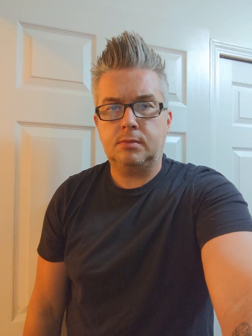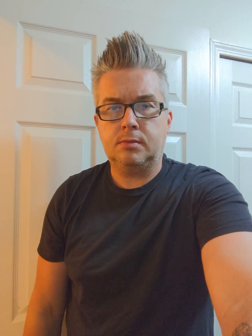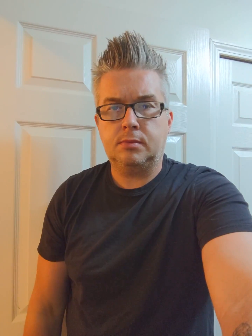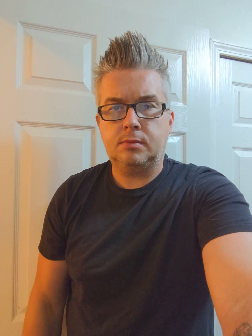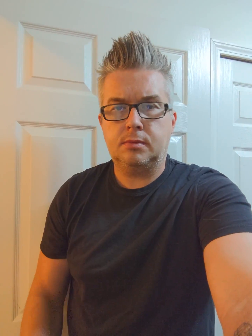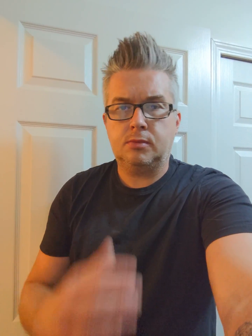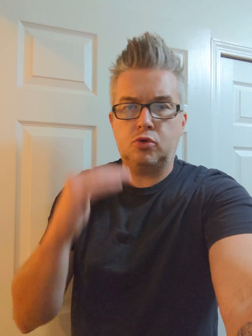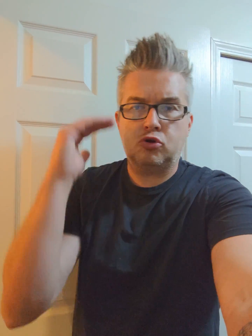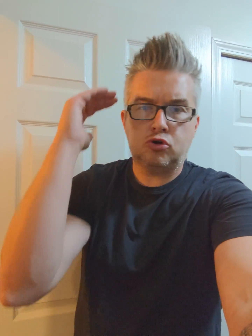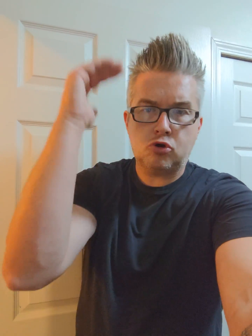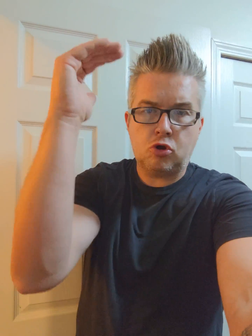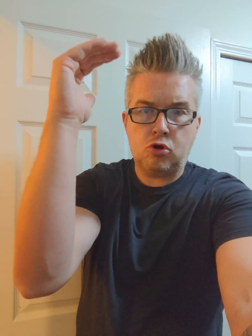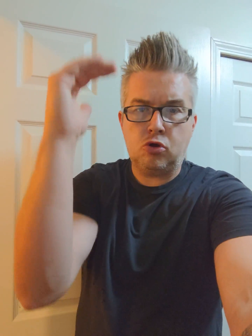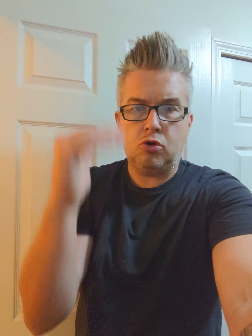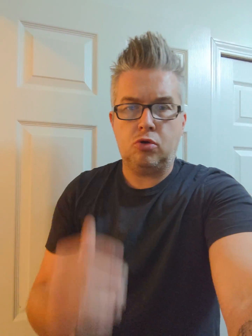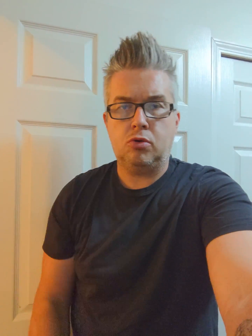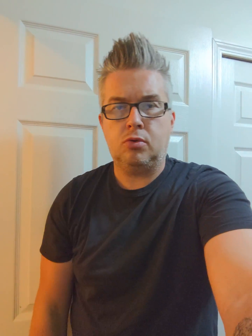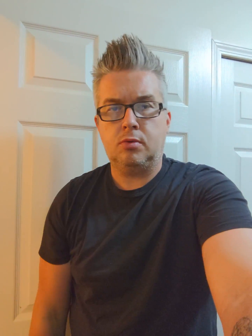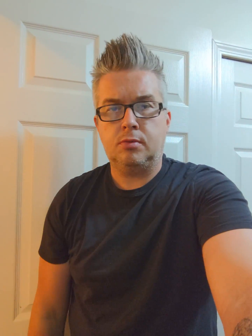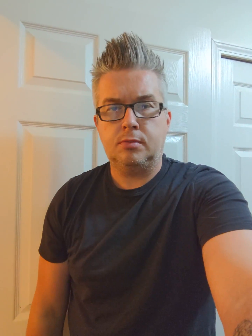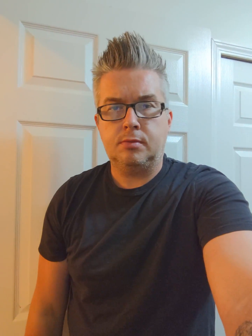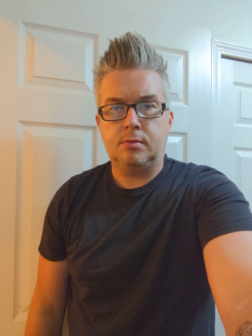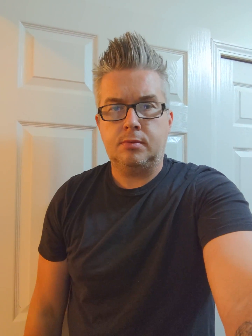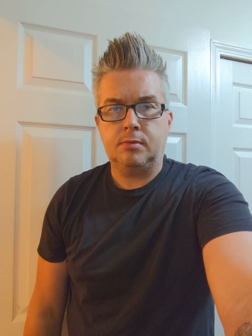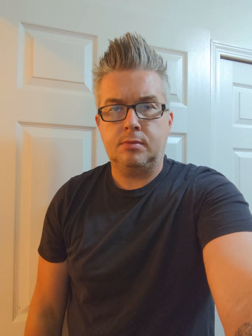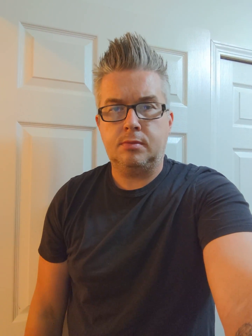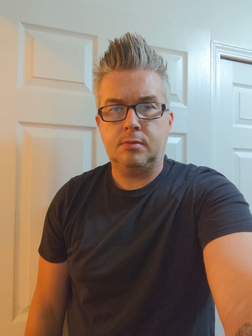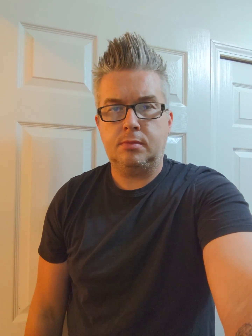big